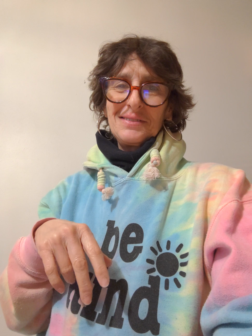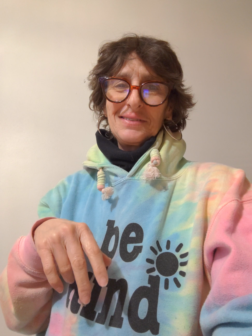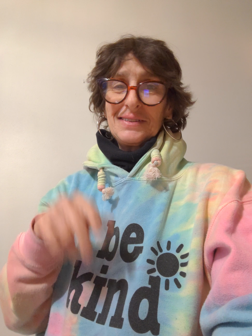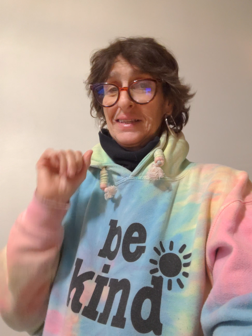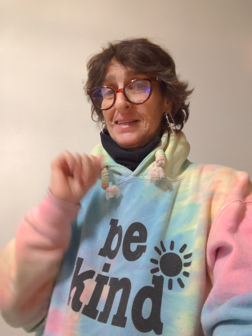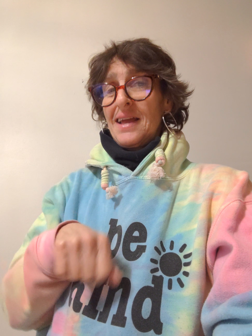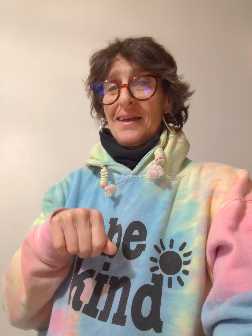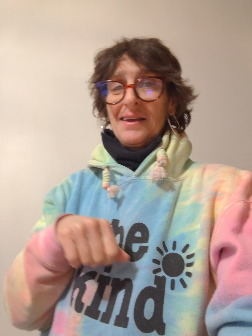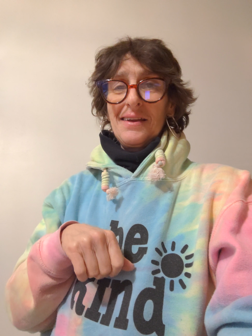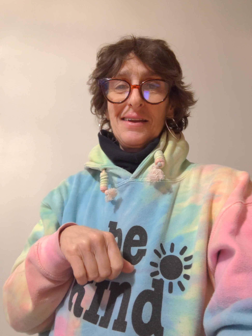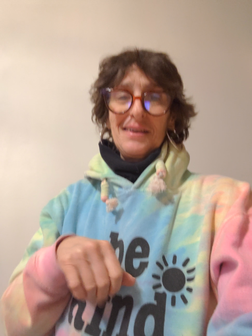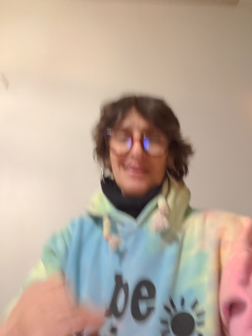can